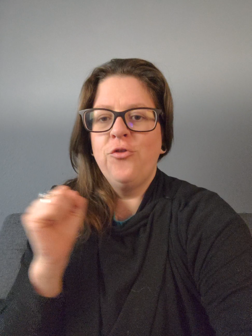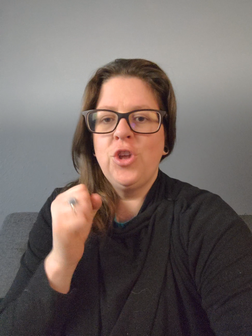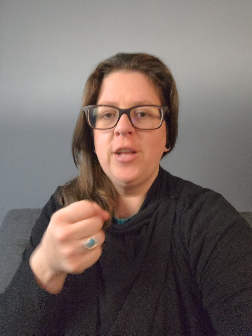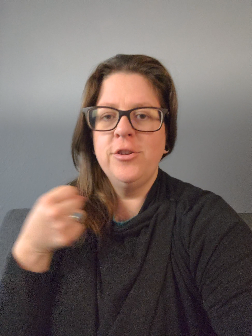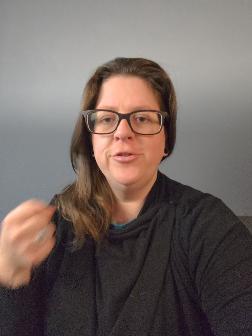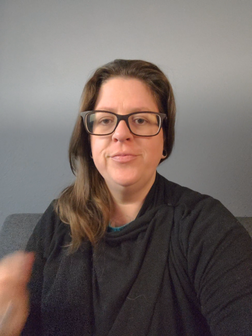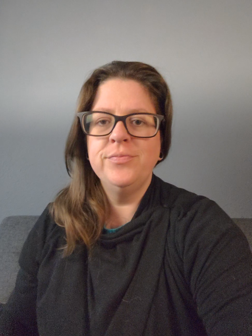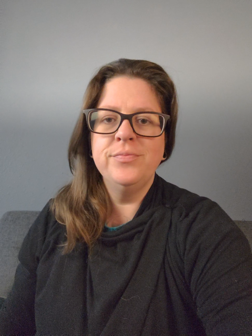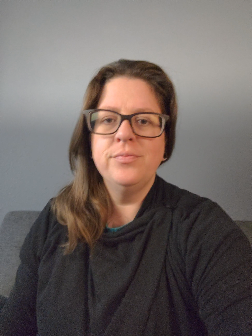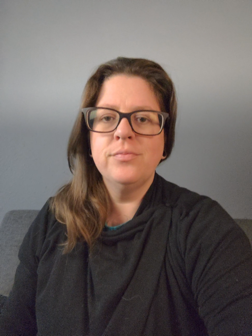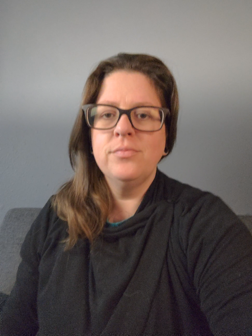refrigerator